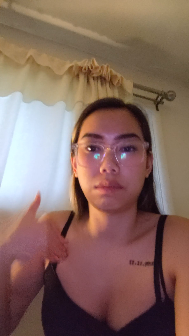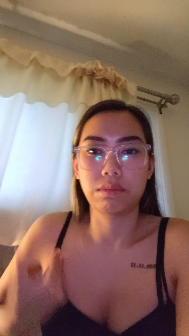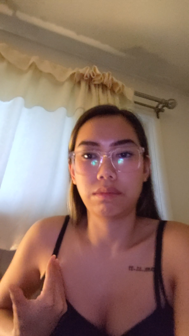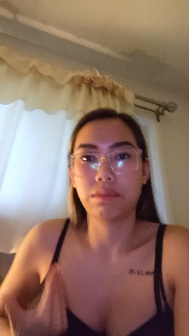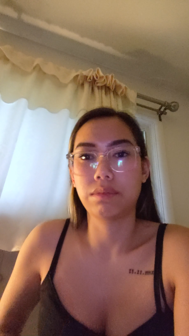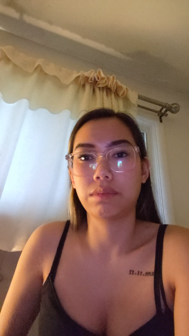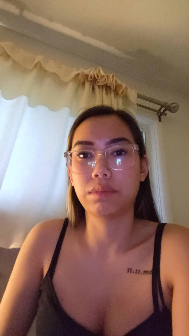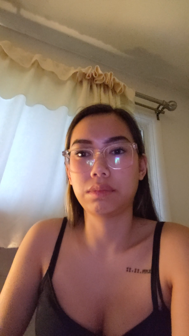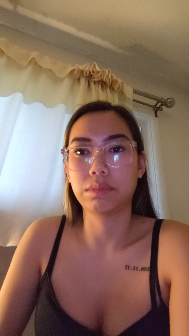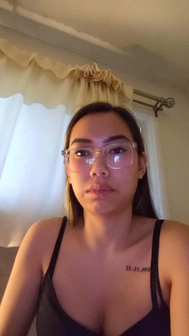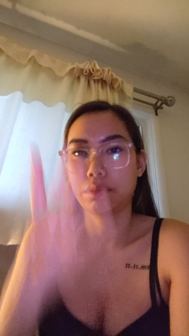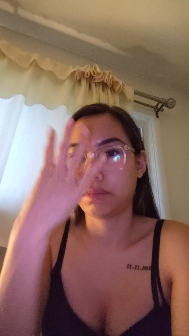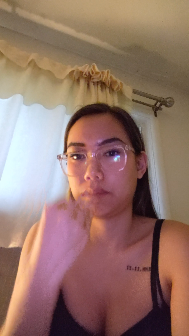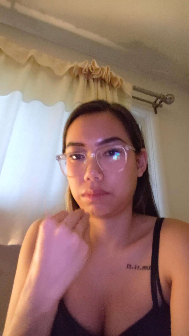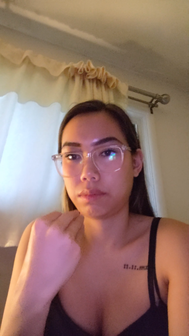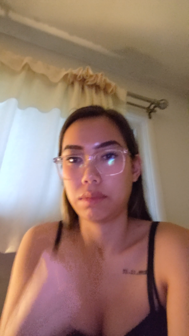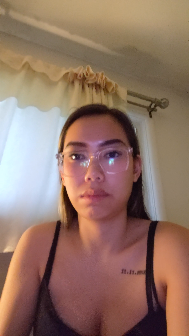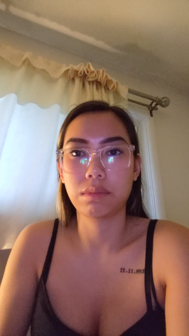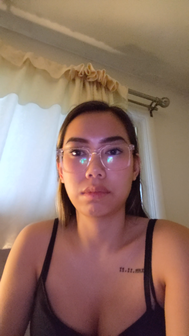asleep